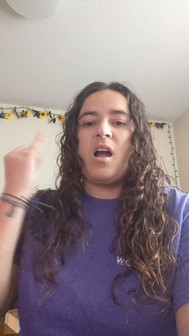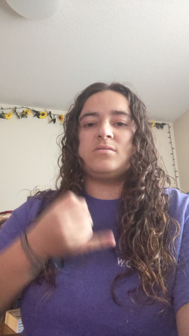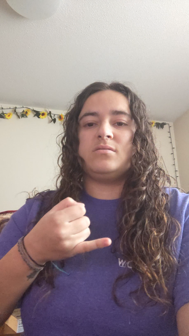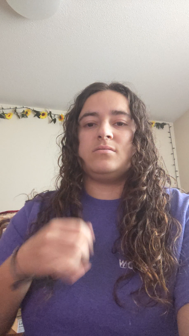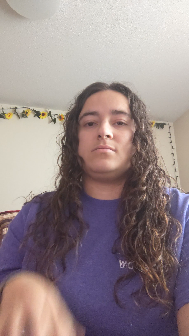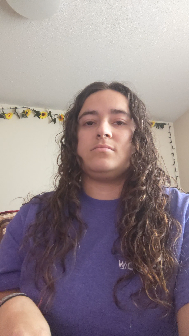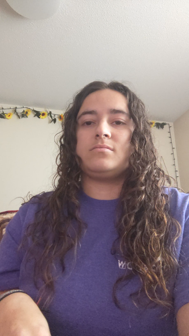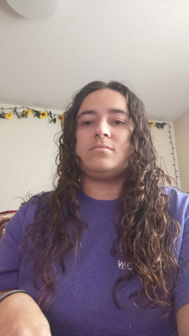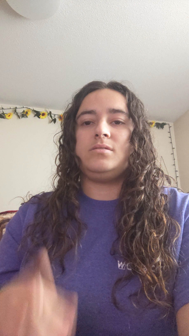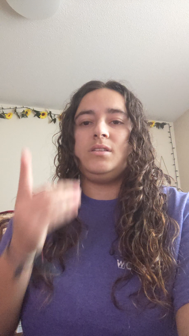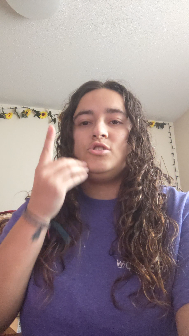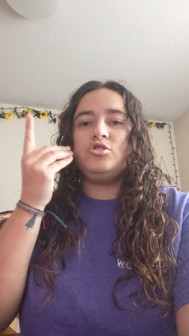dinner